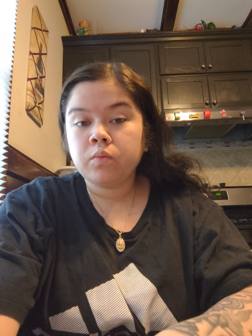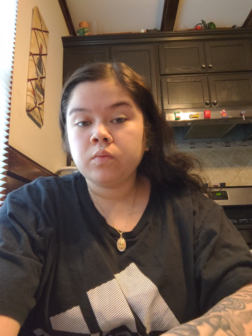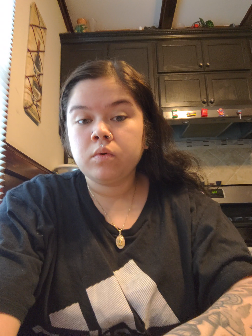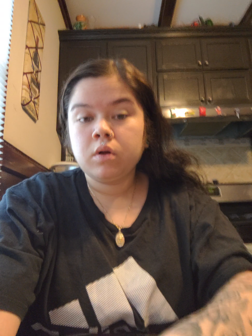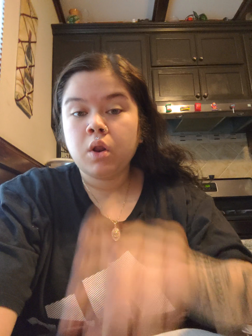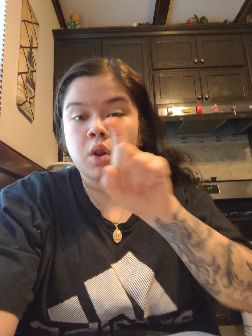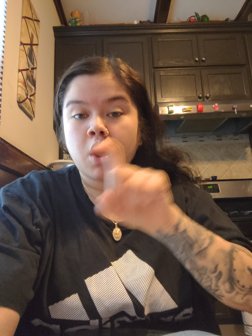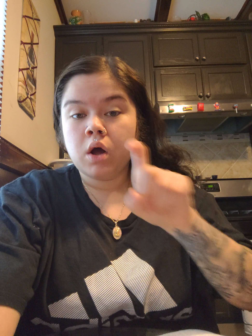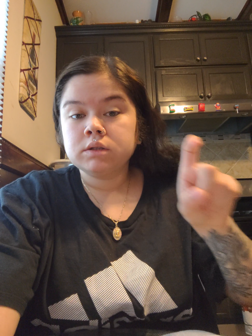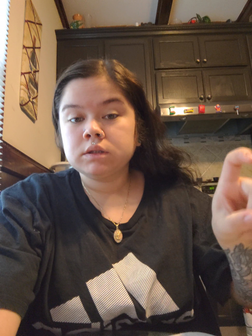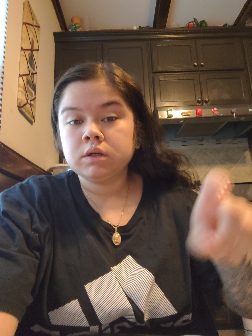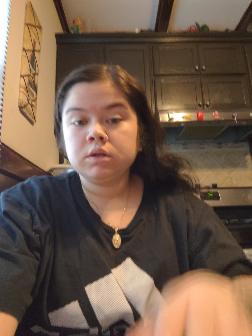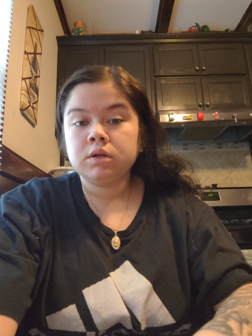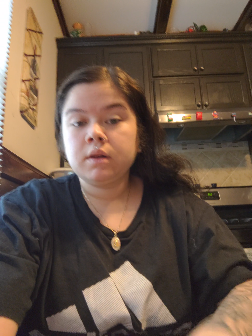closet